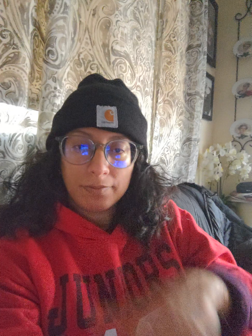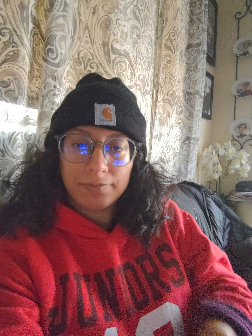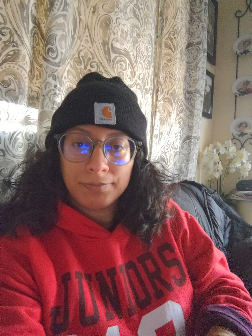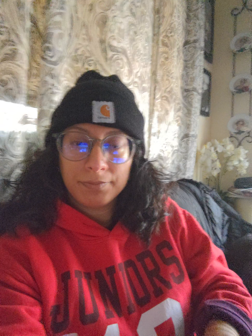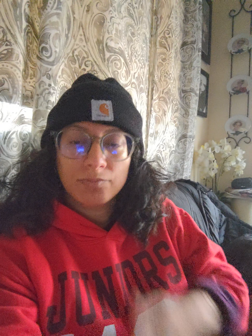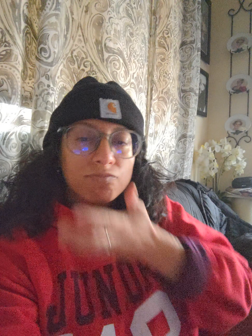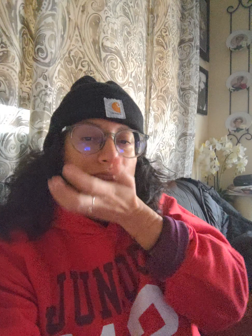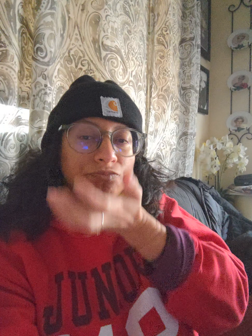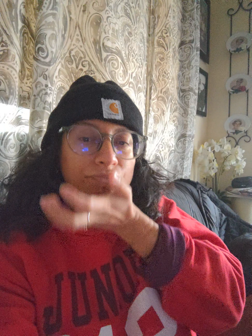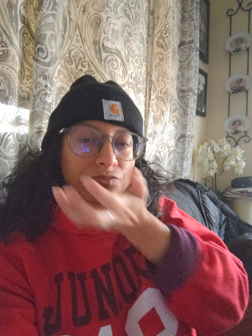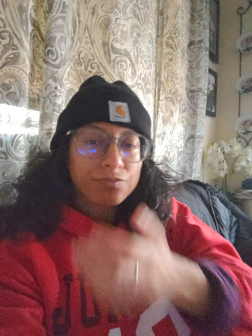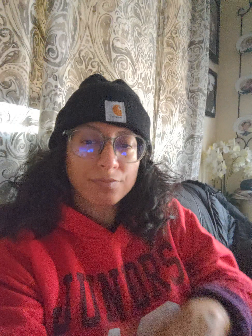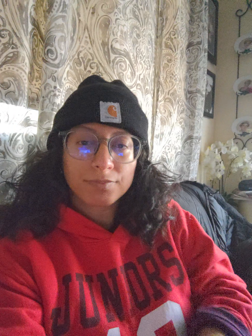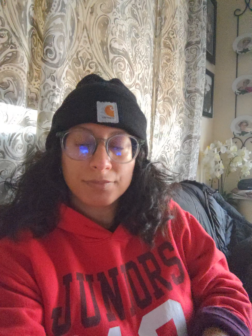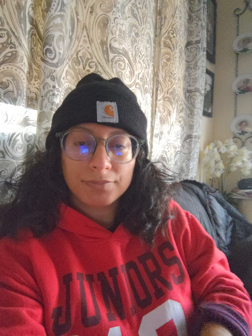grass